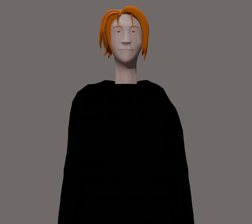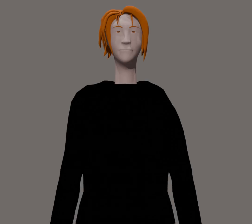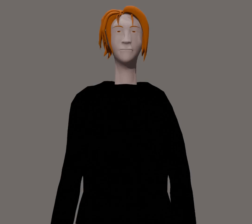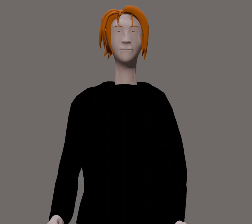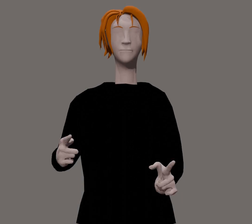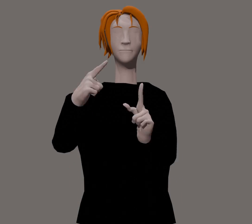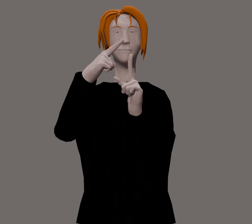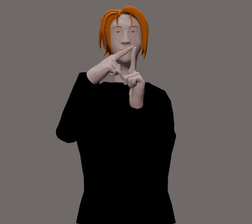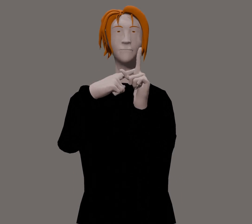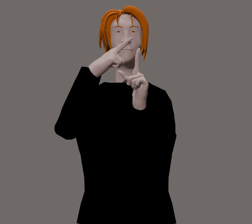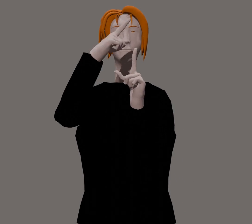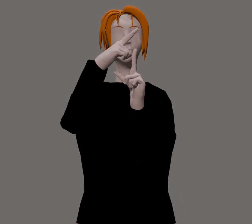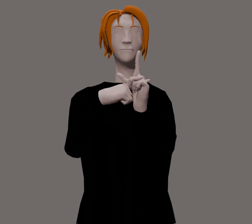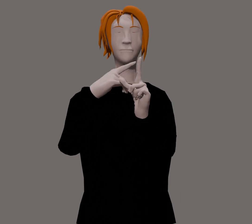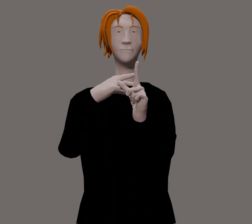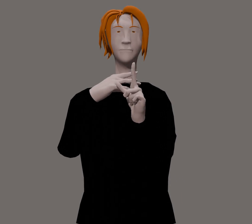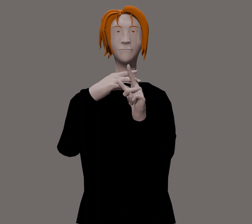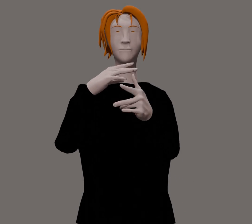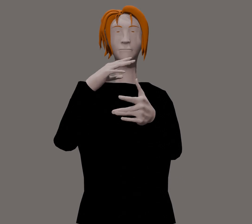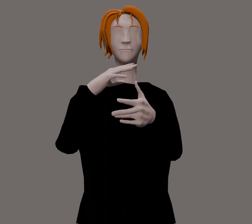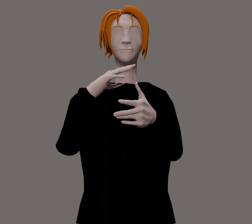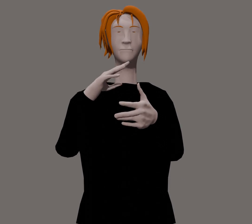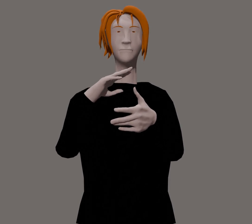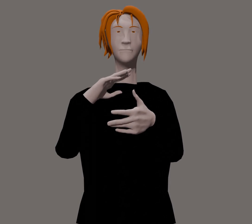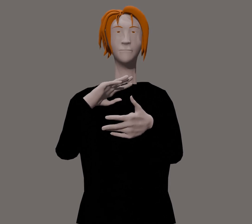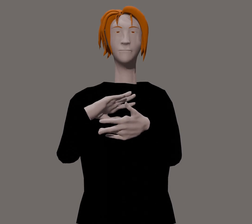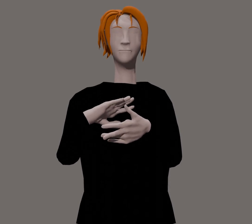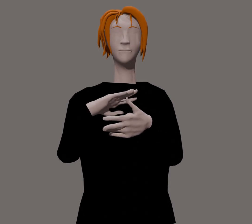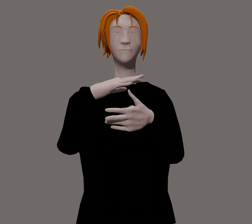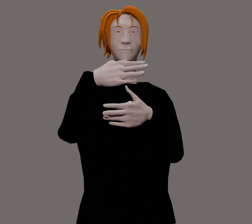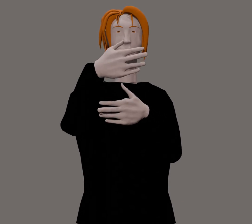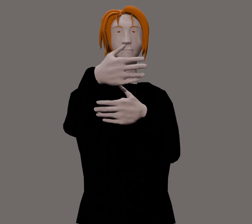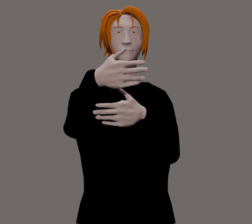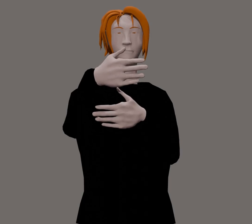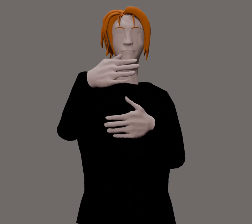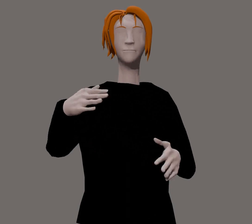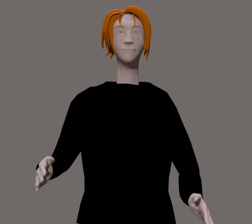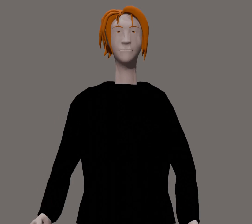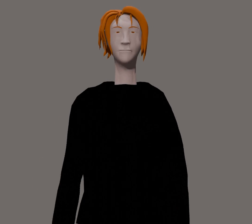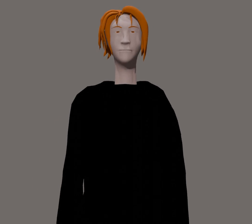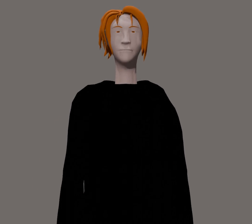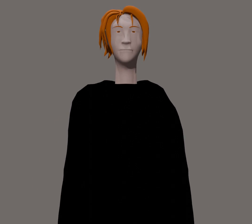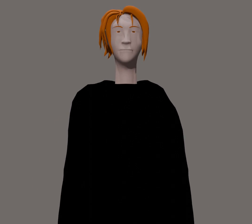Calender